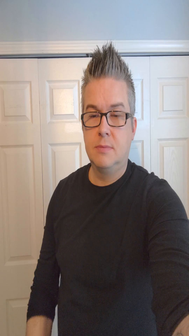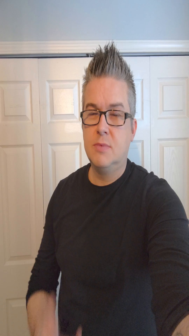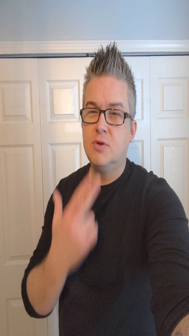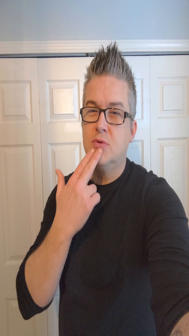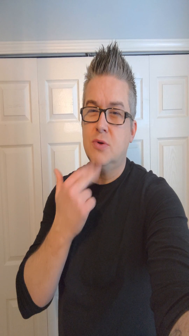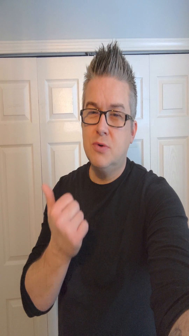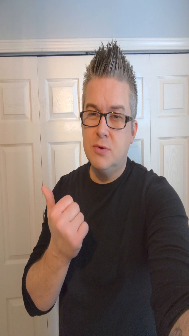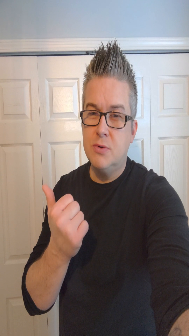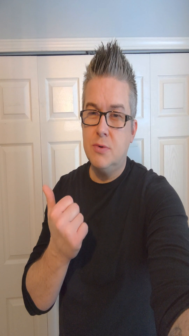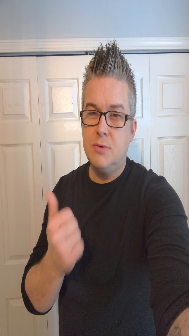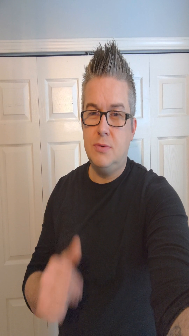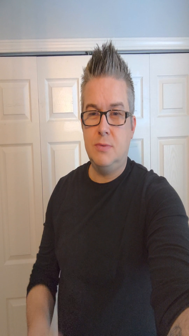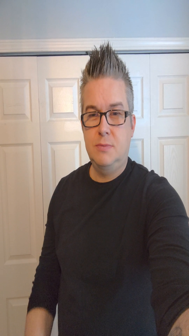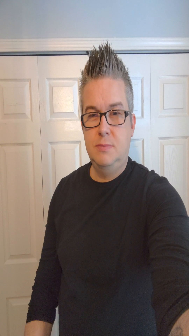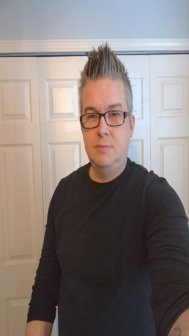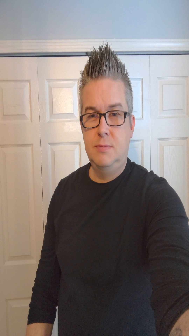cute